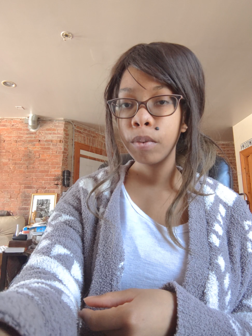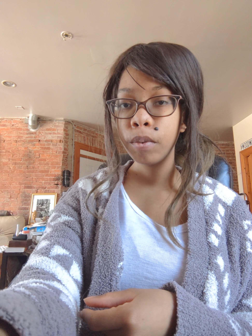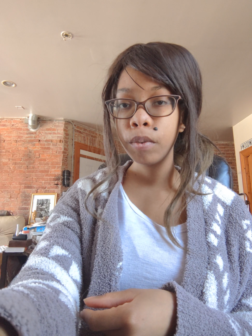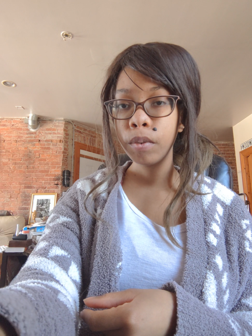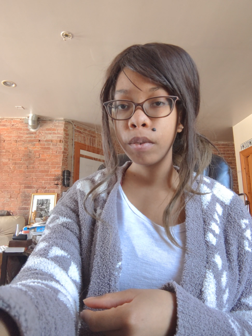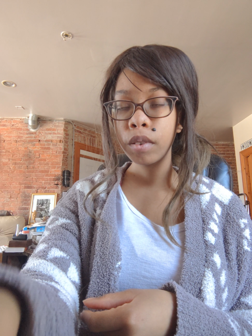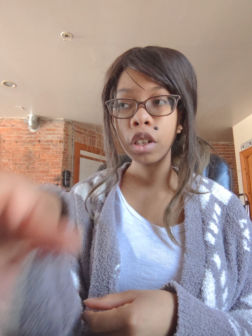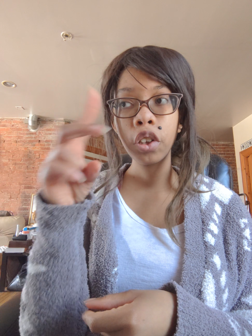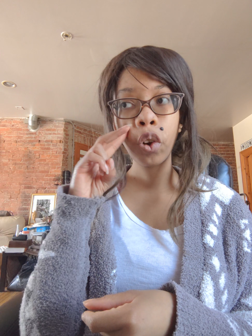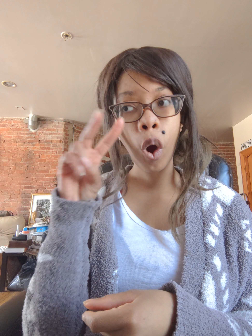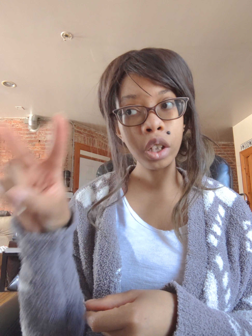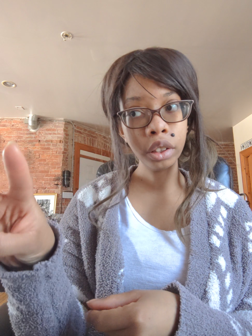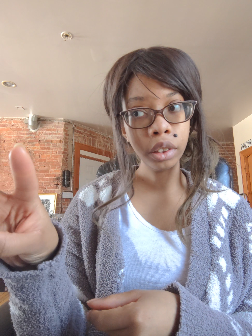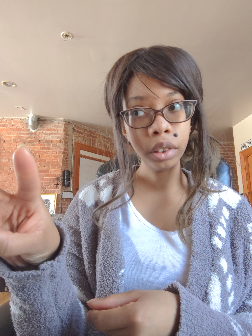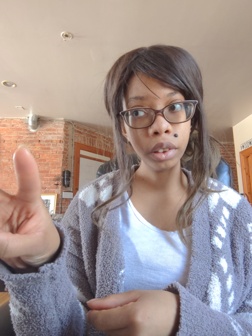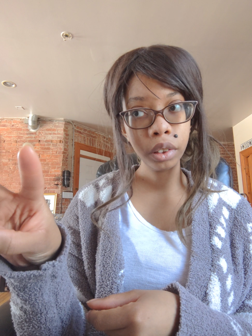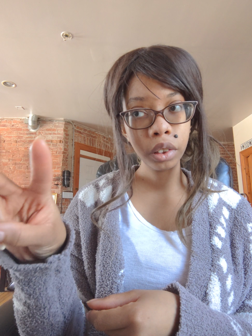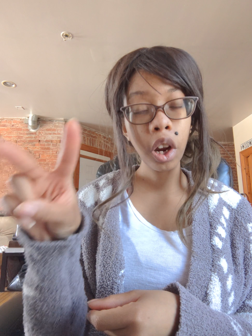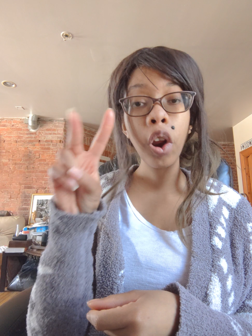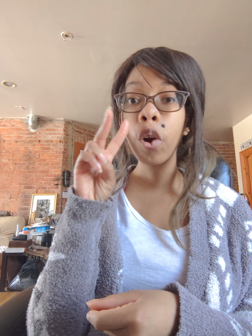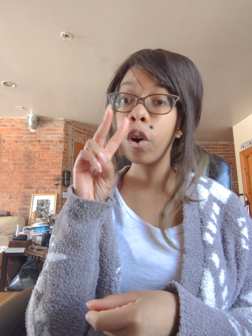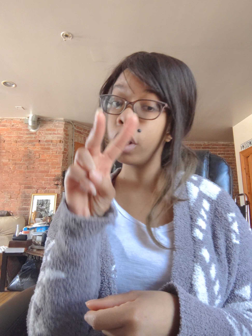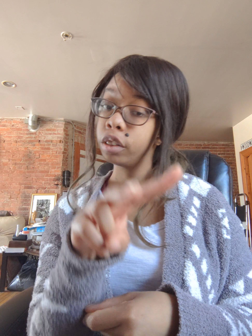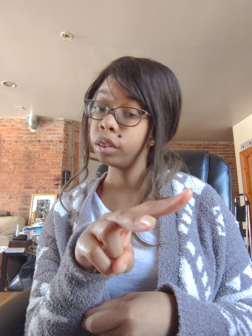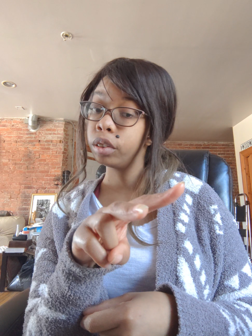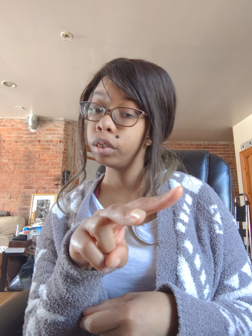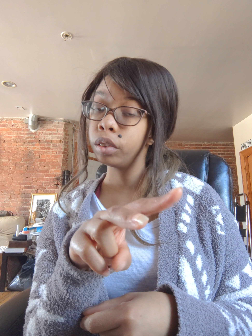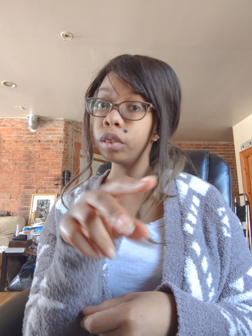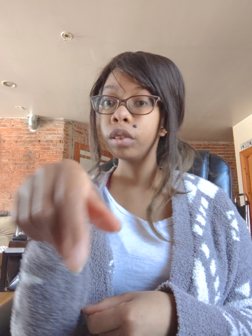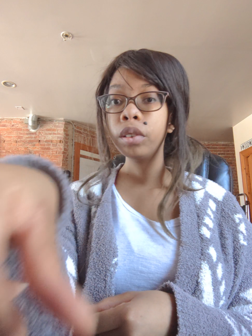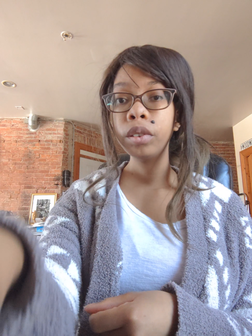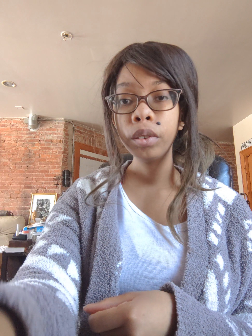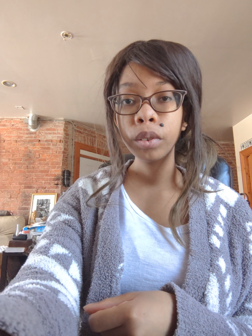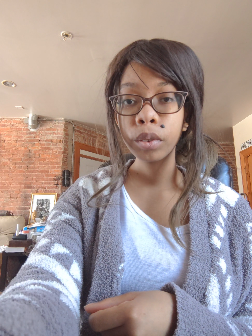look